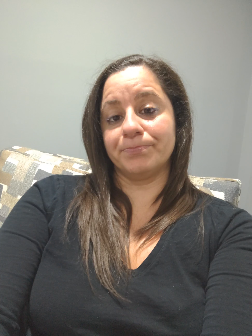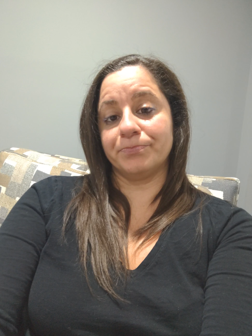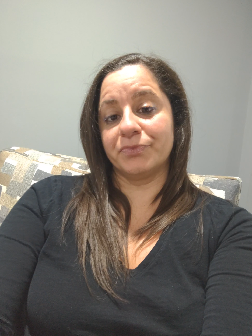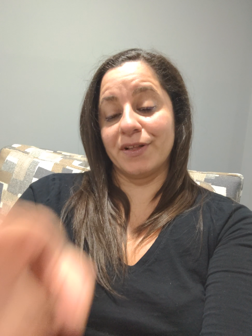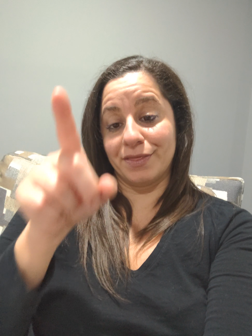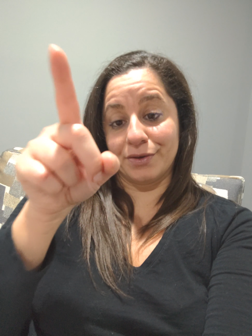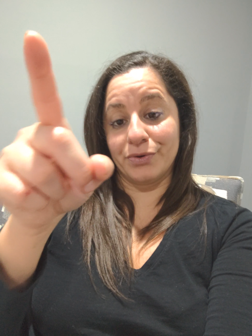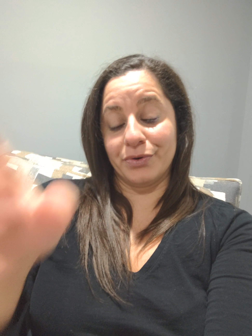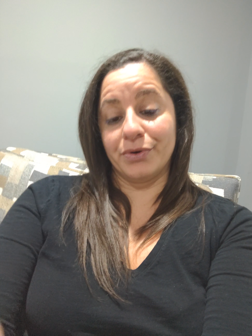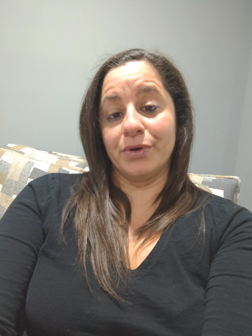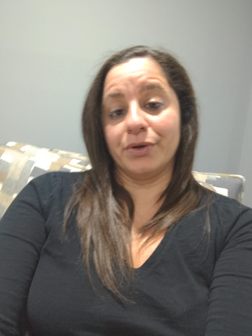there